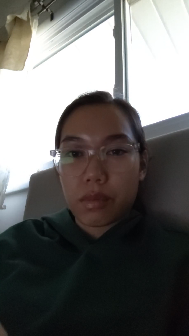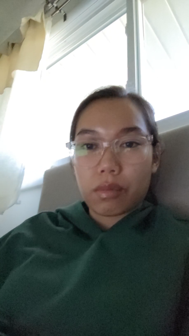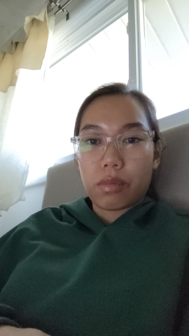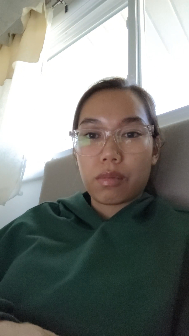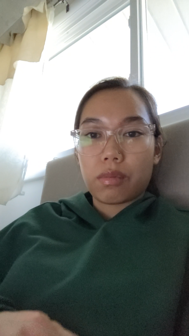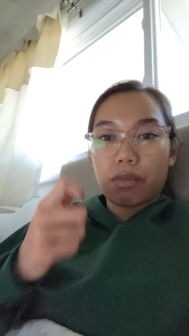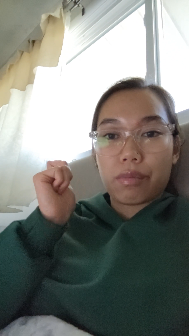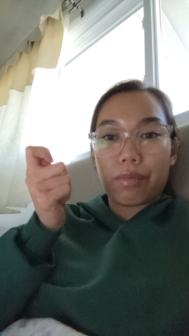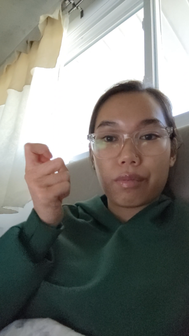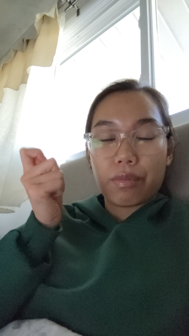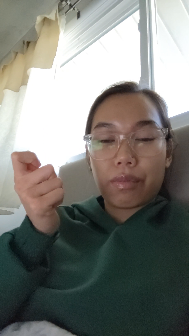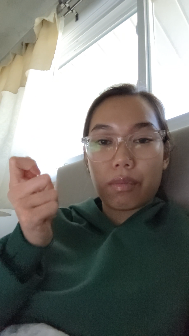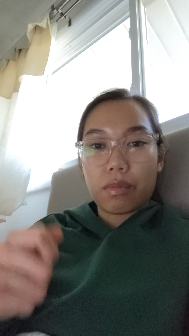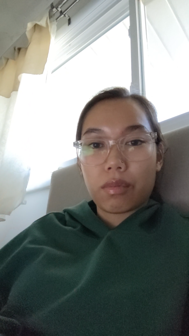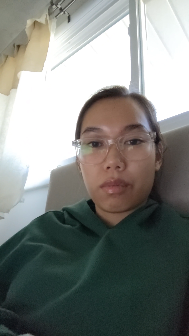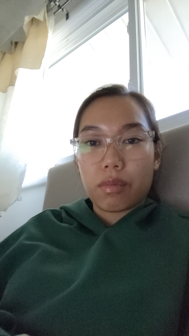bat